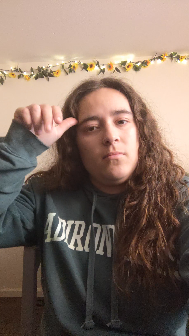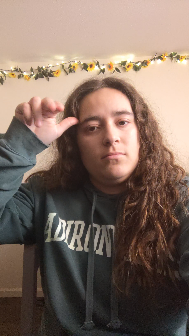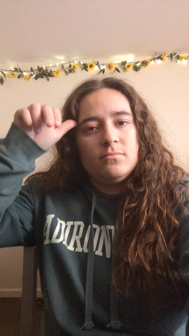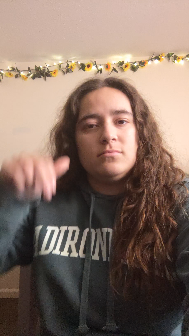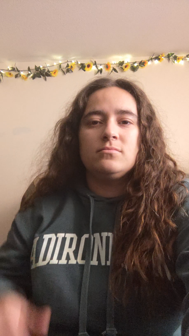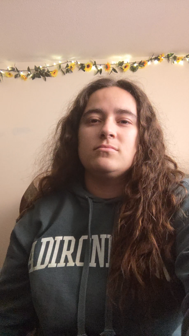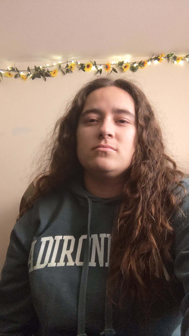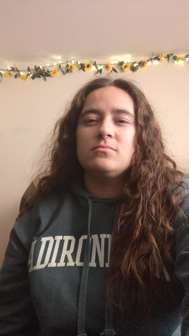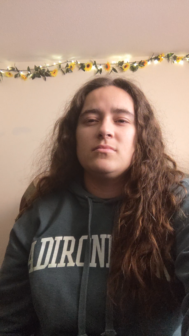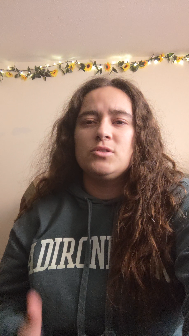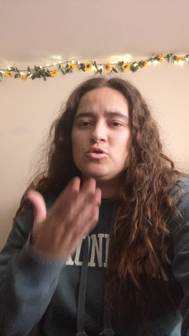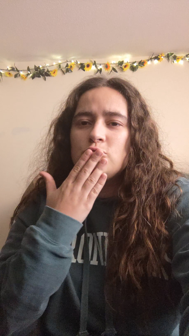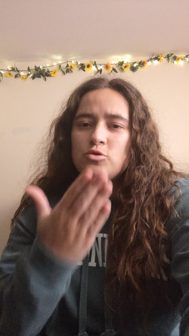good